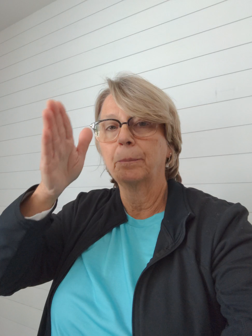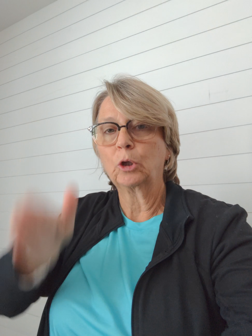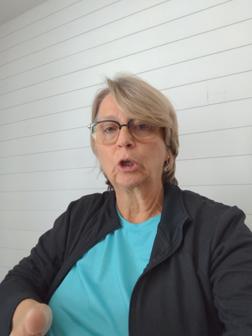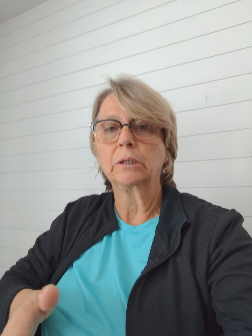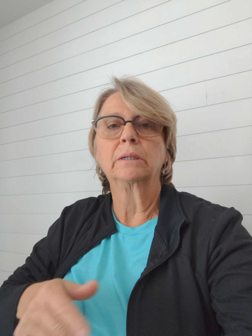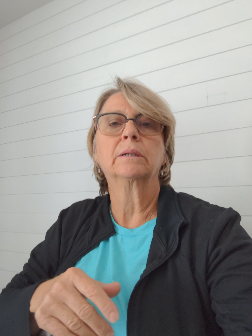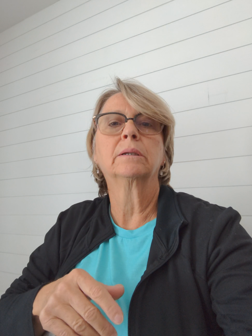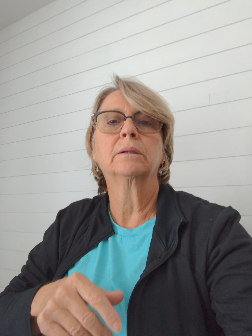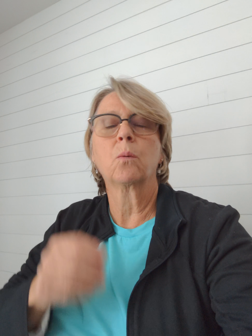person